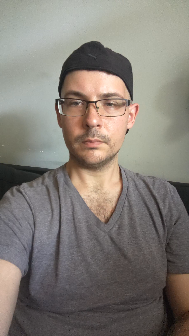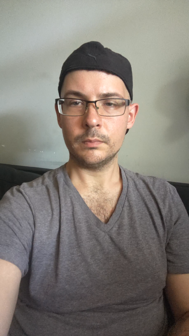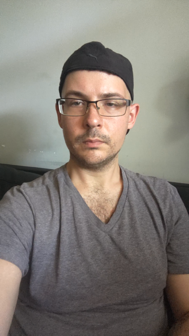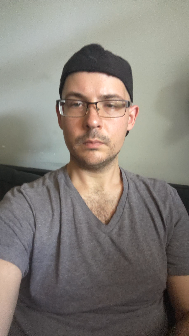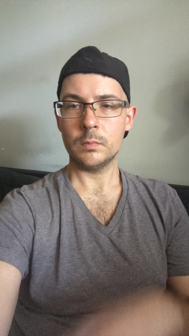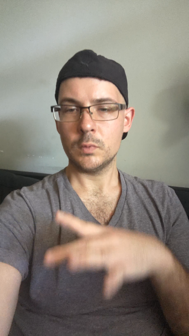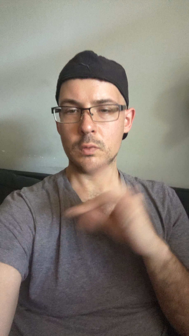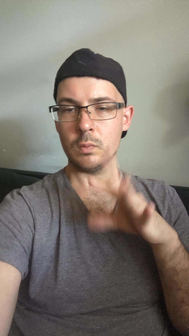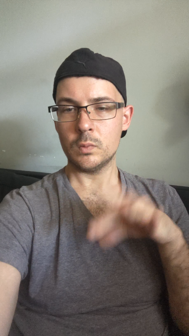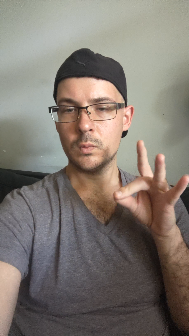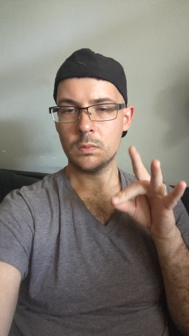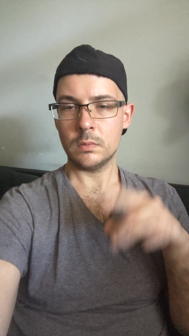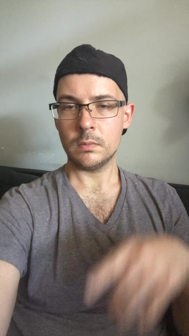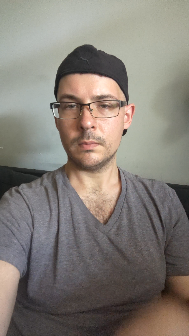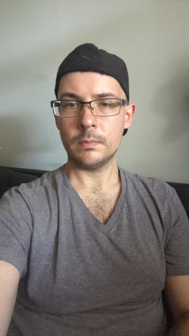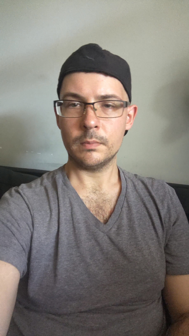choose